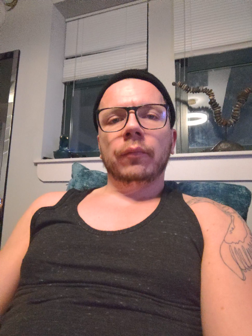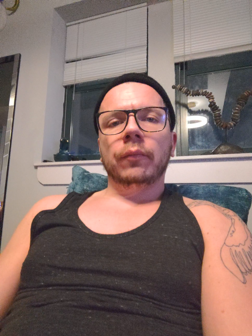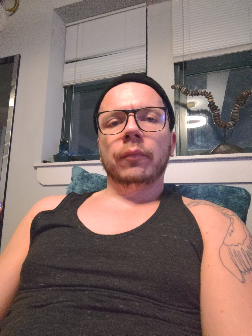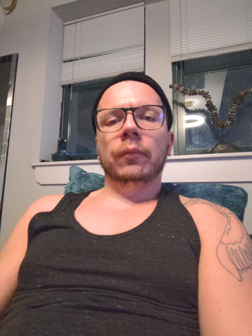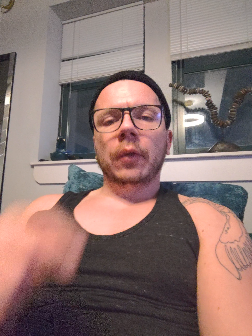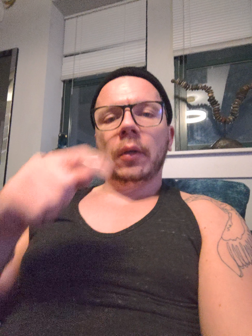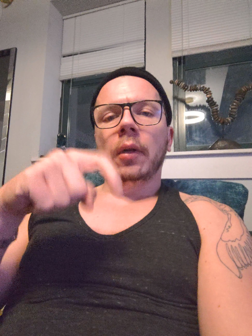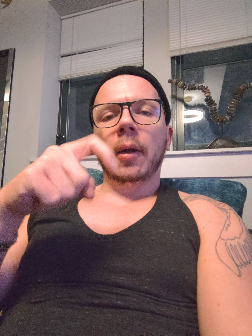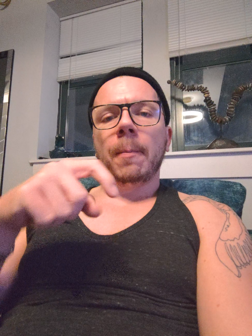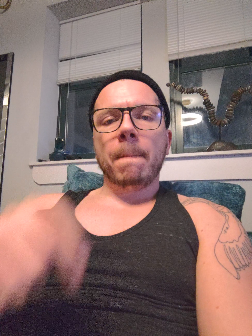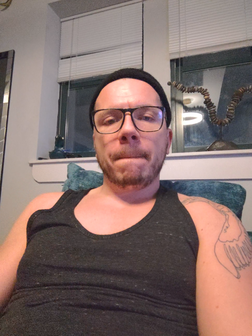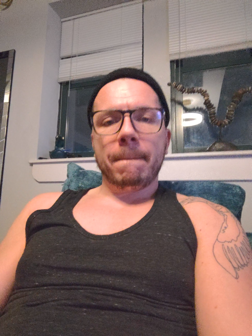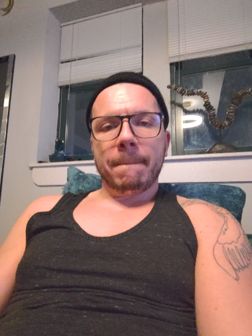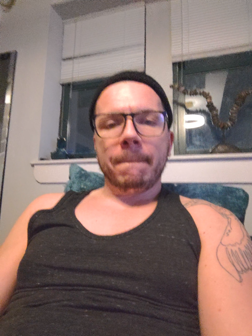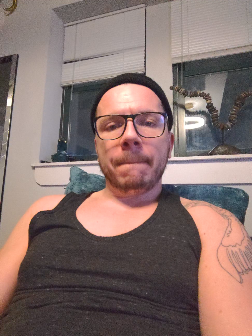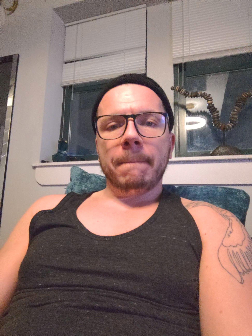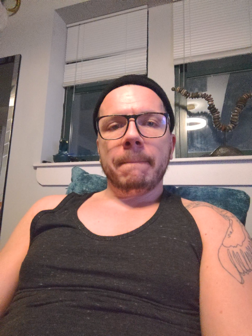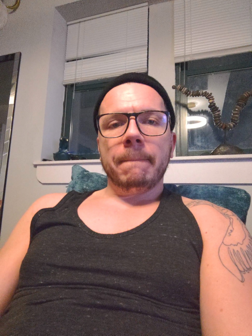time